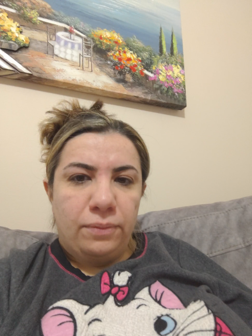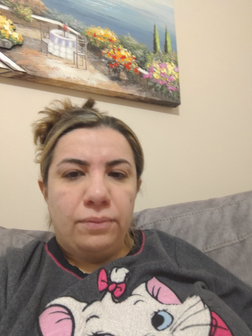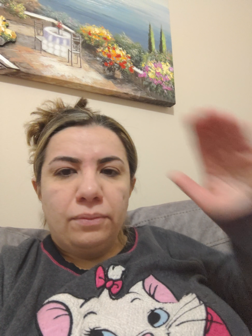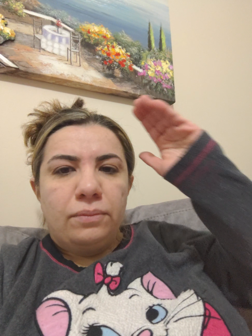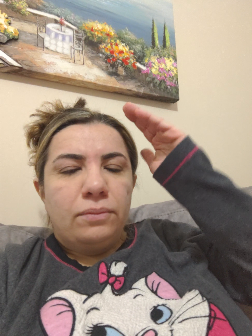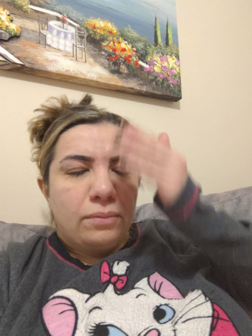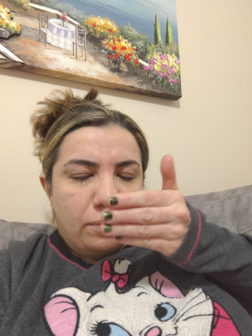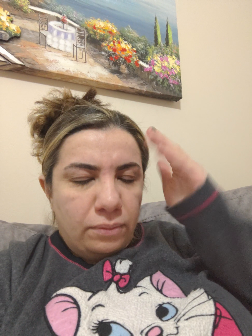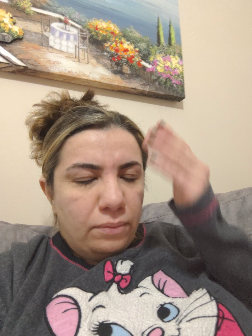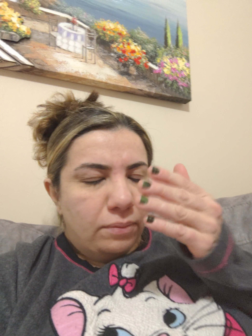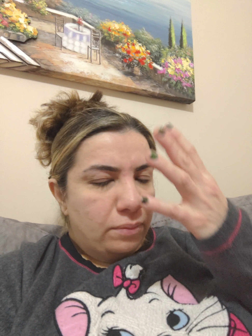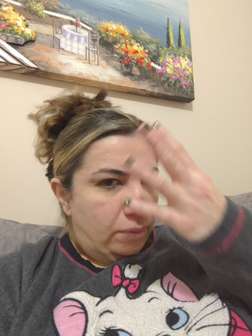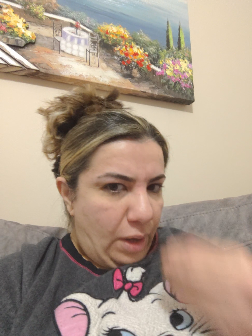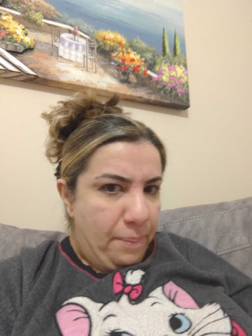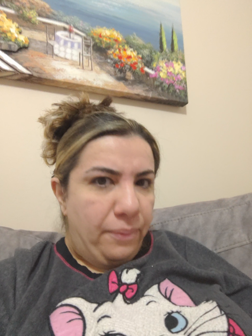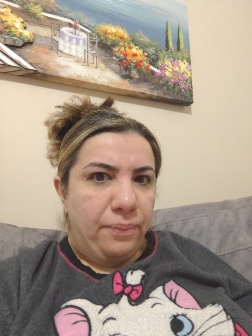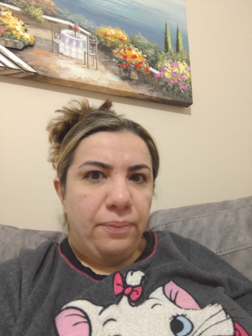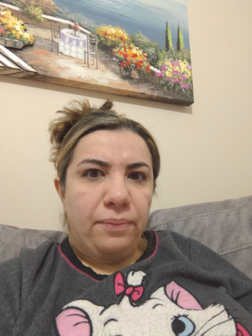sleepy